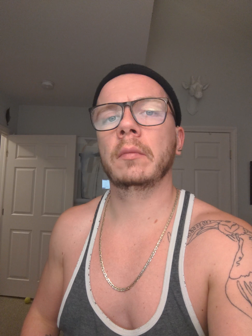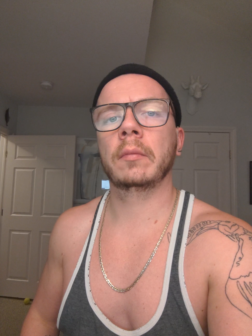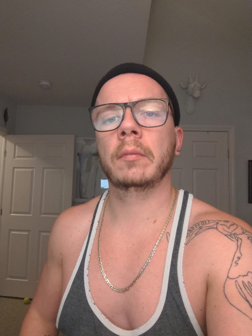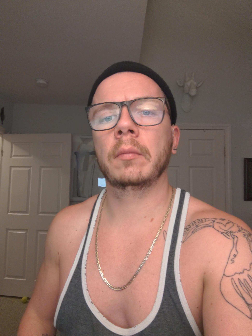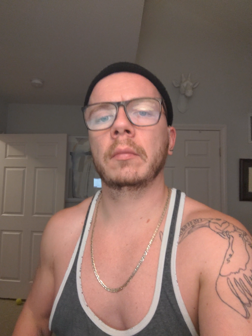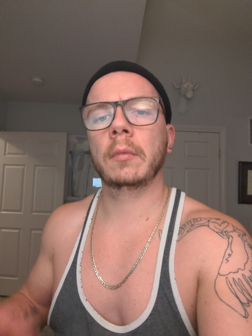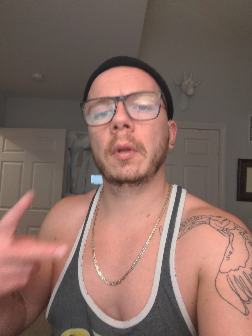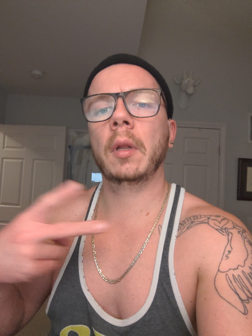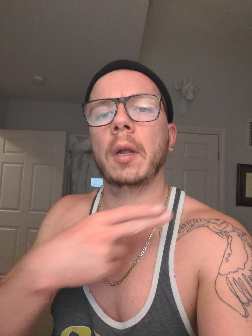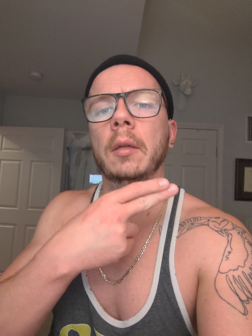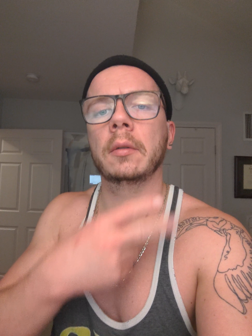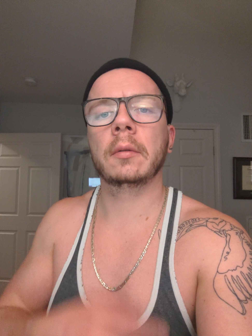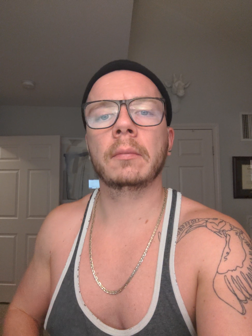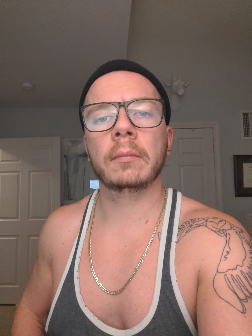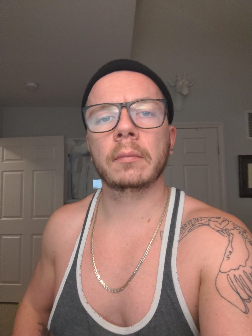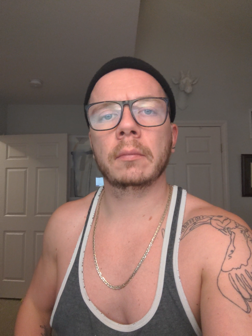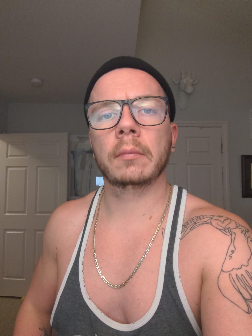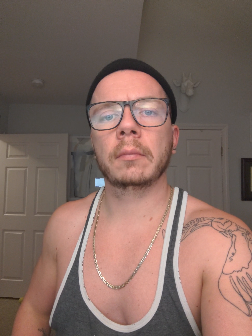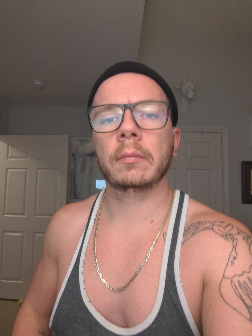cut